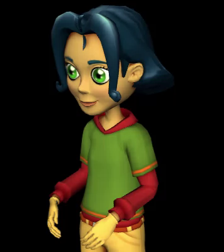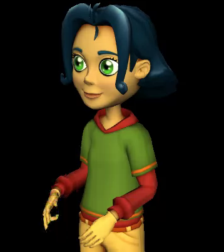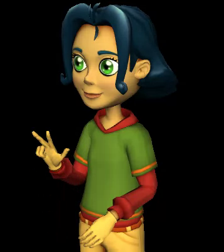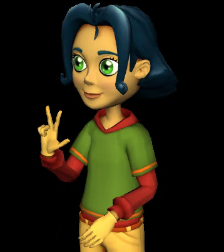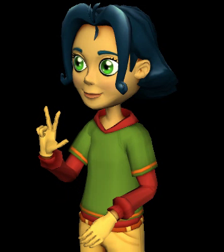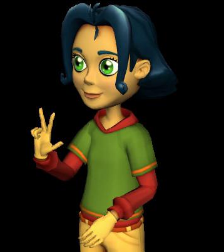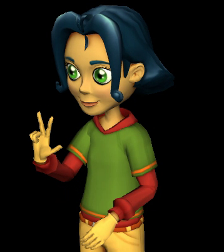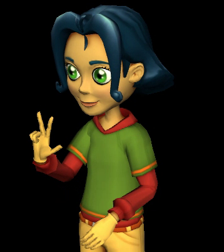3